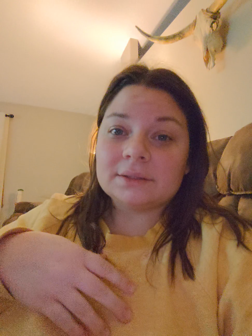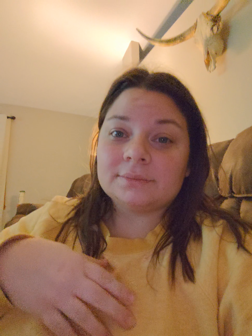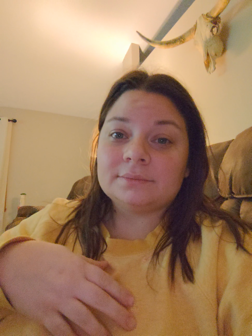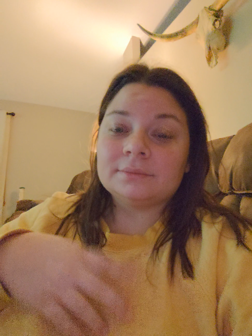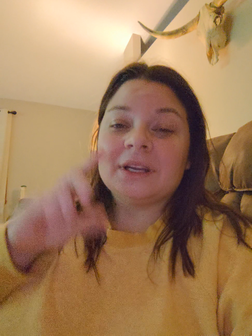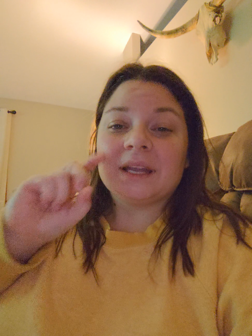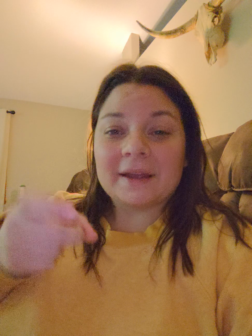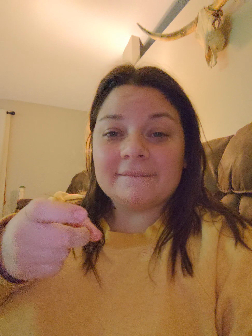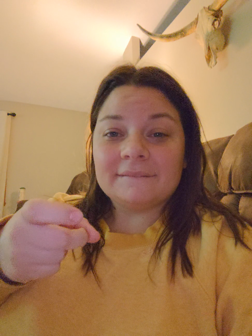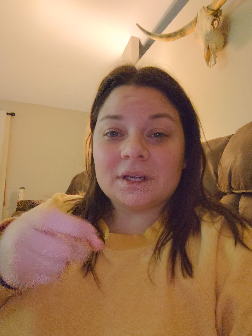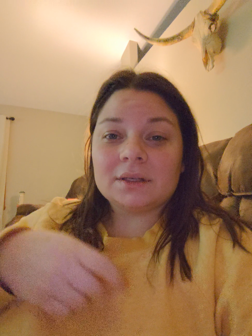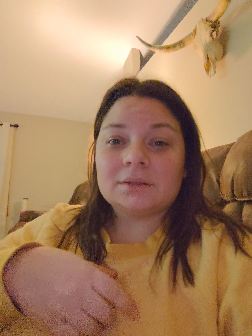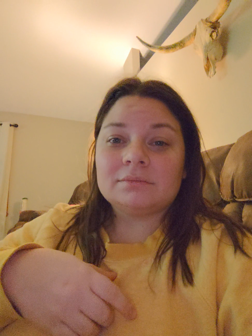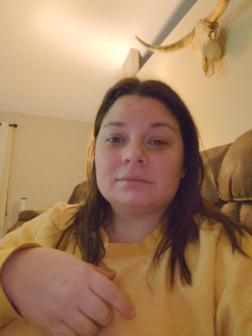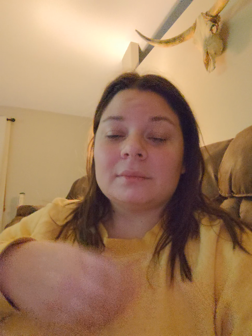gift